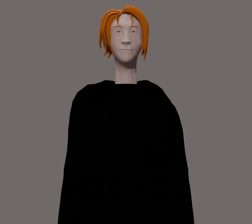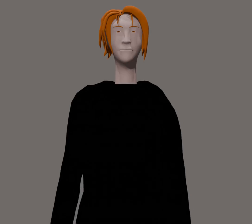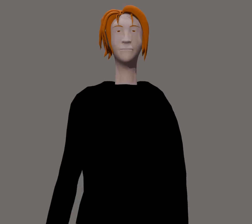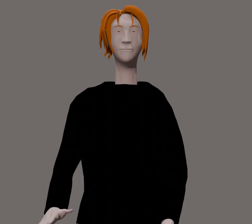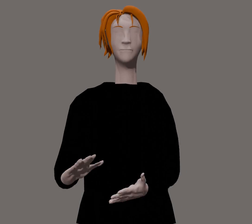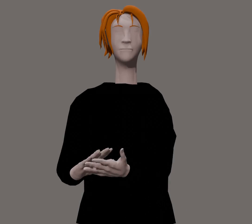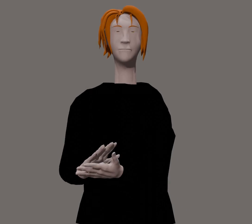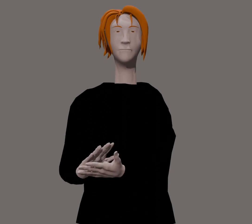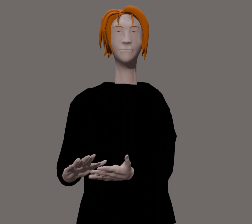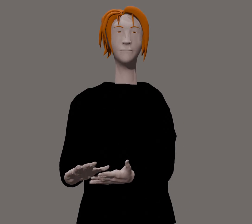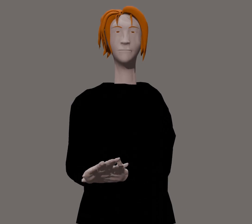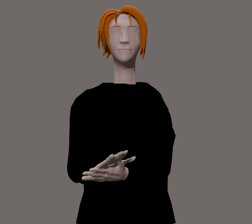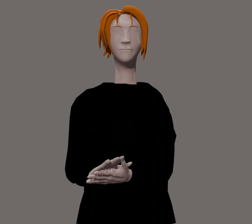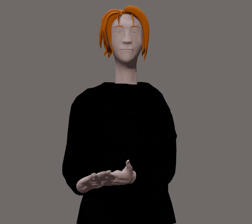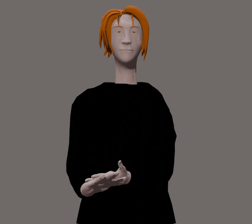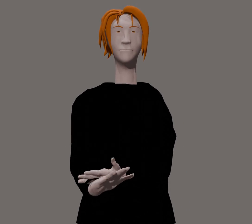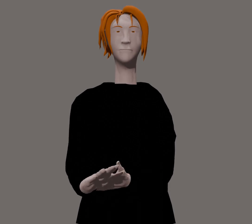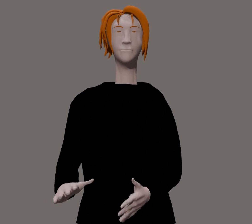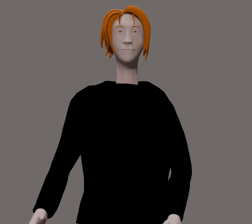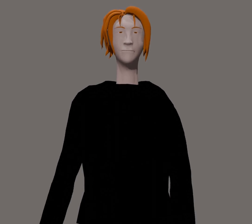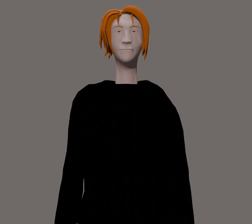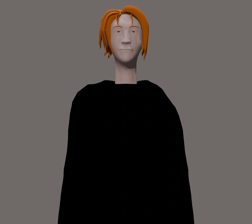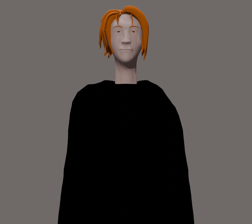Clean Counter 2H